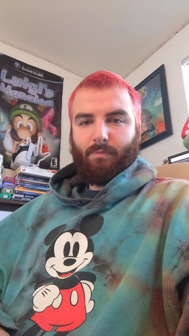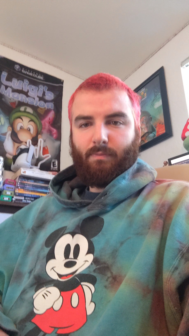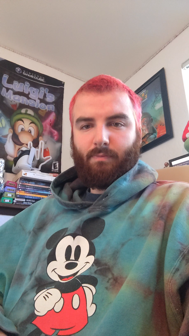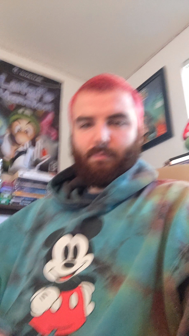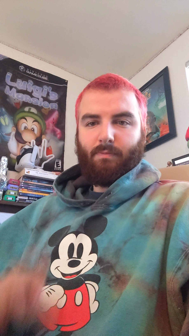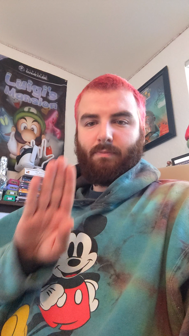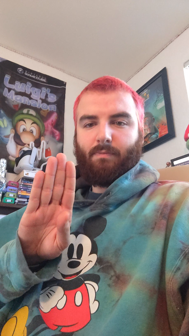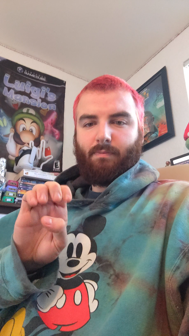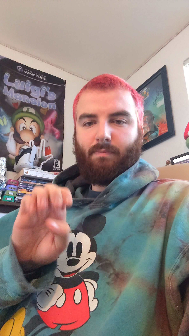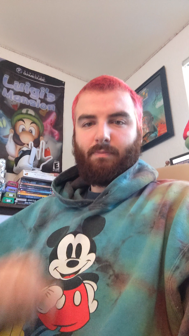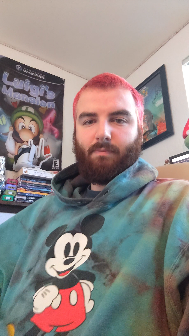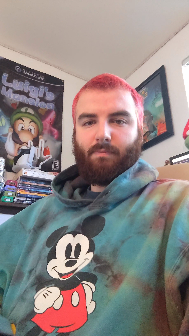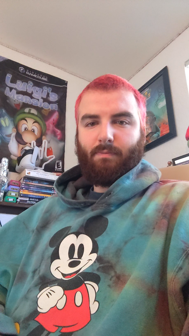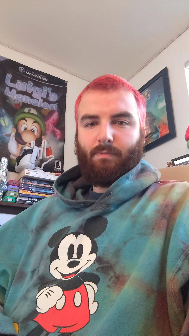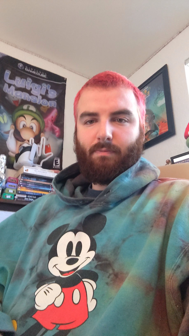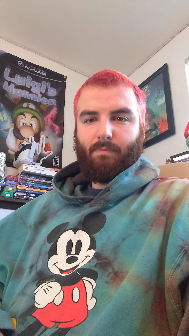be